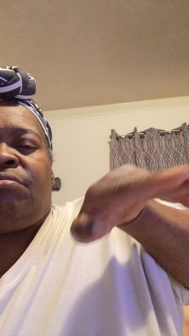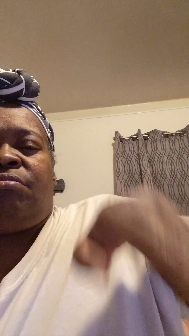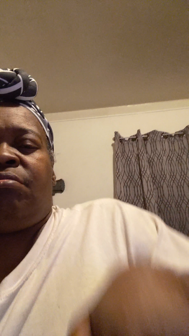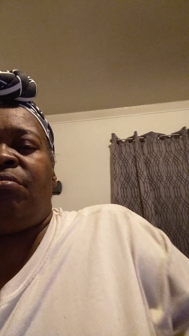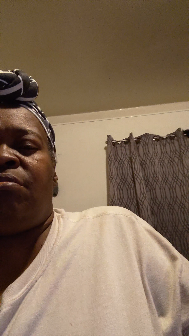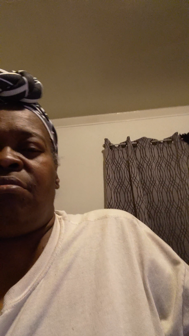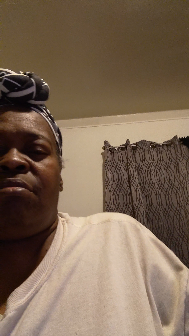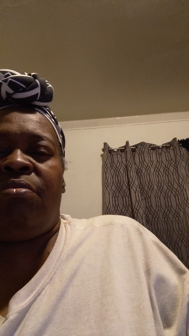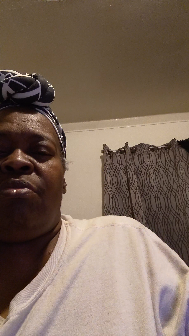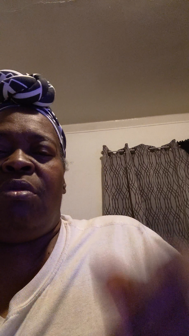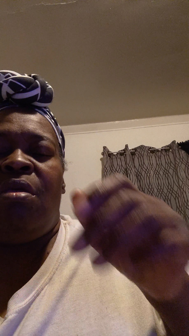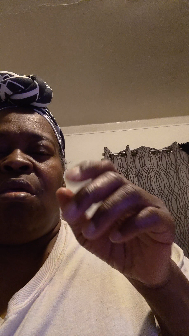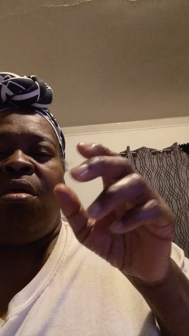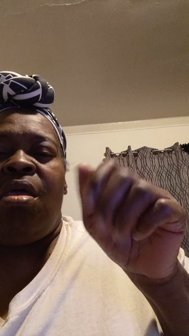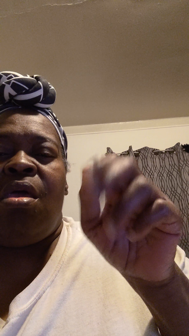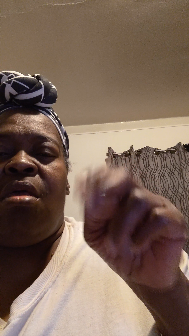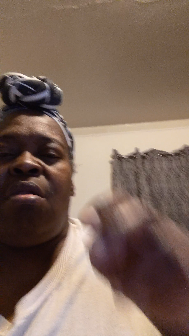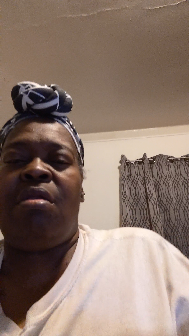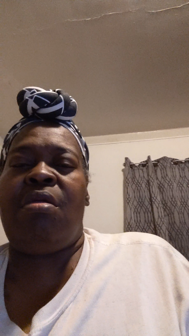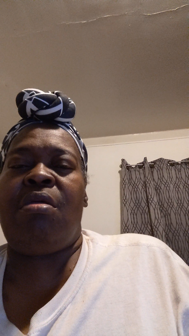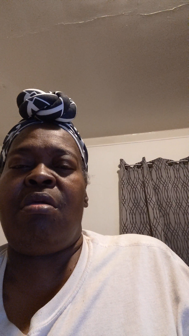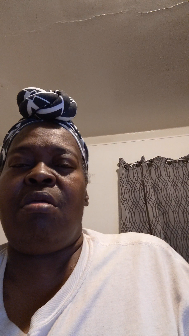an